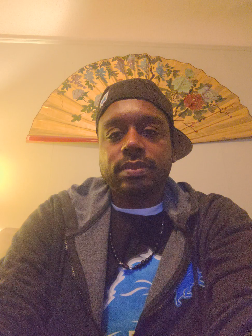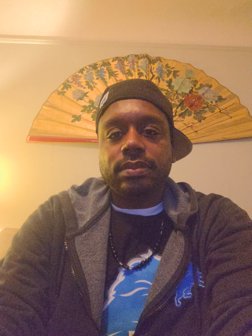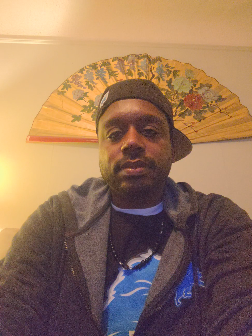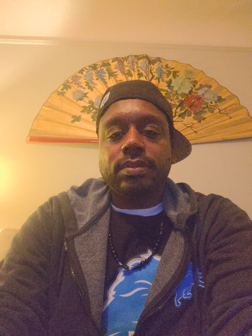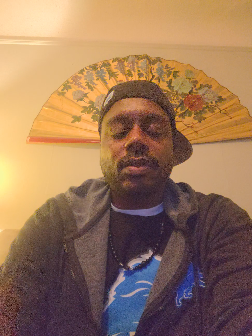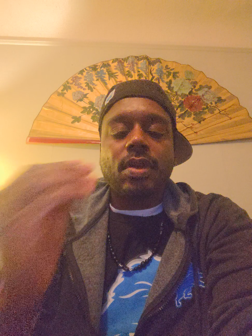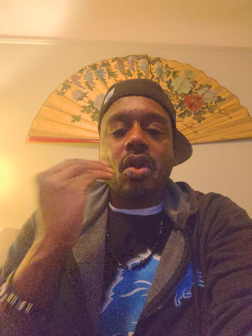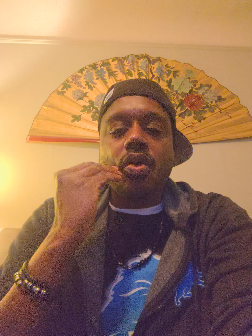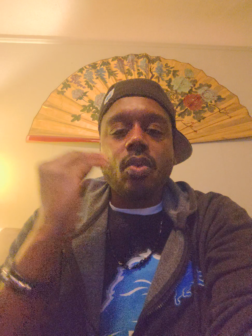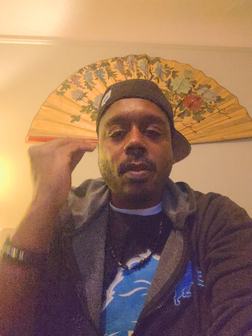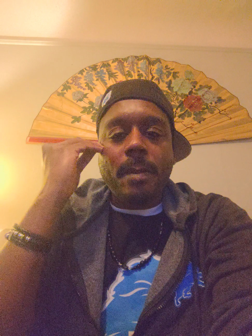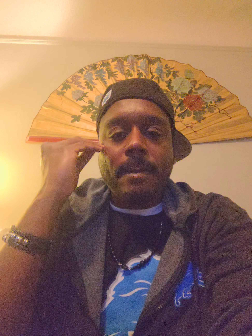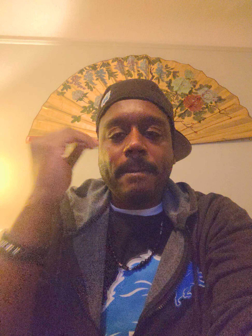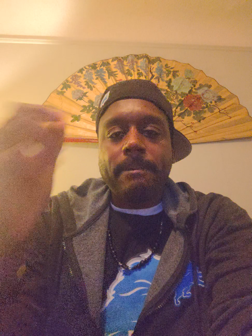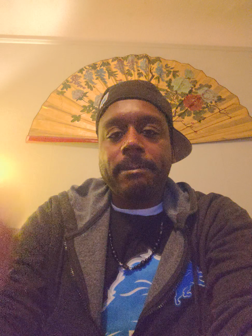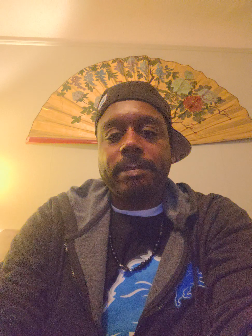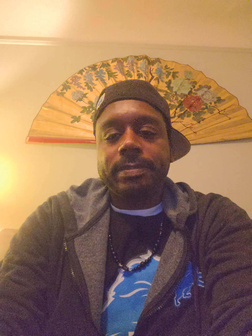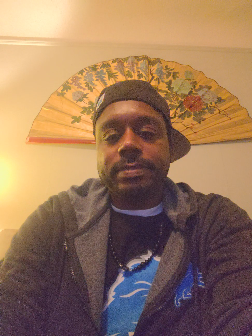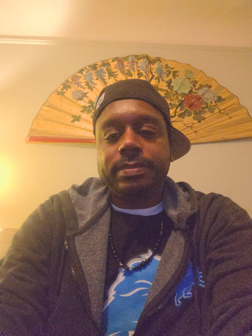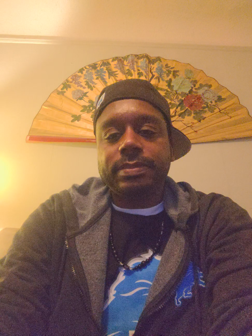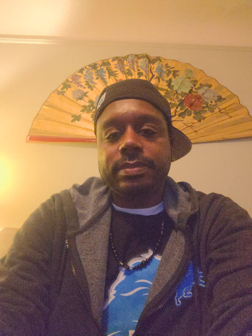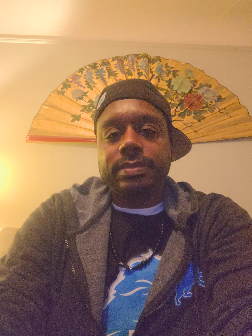home